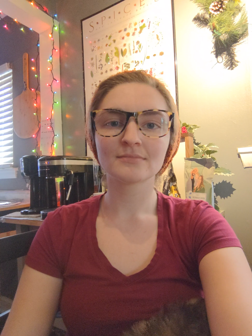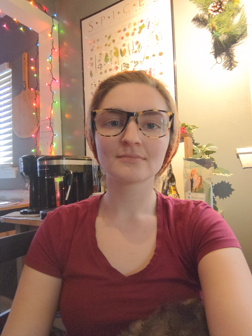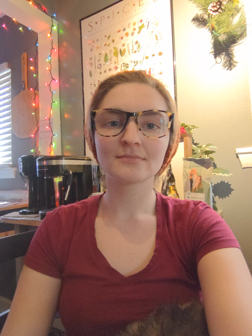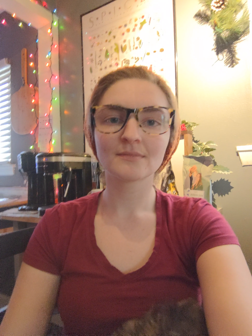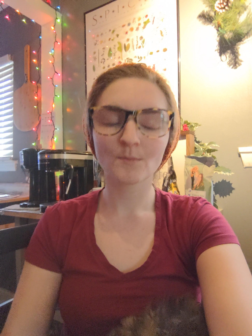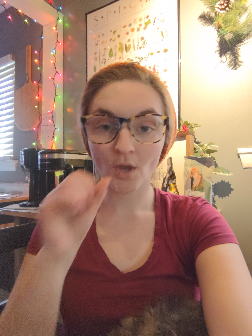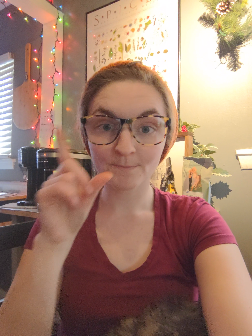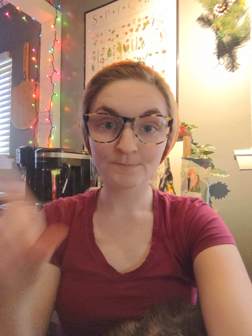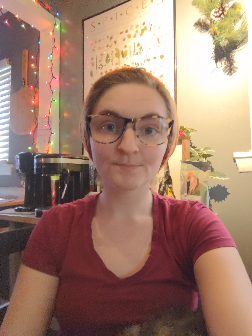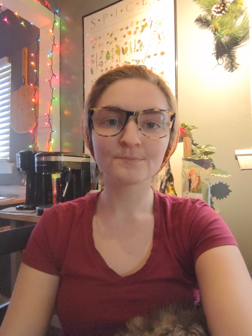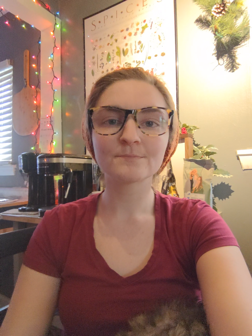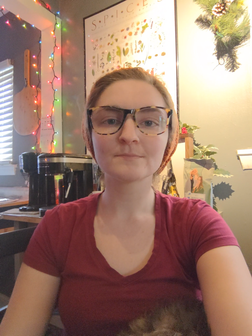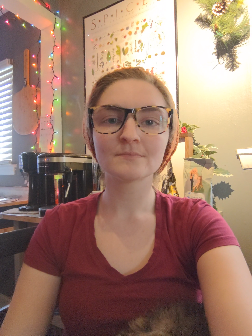wake